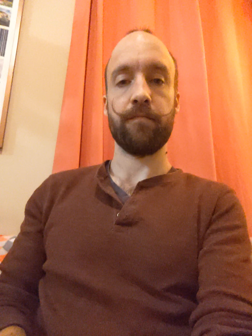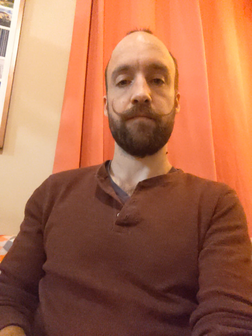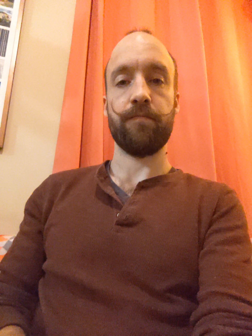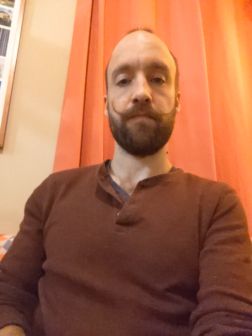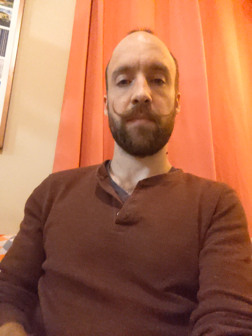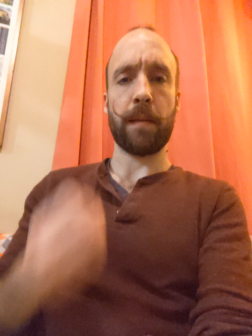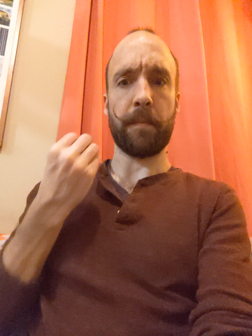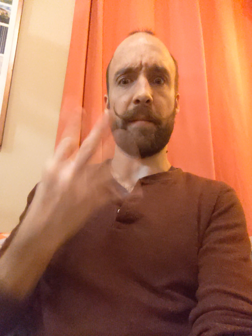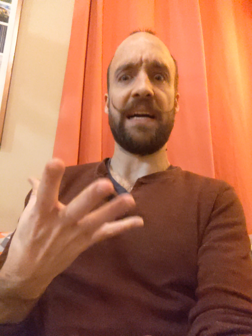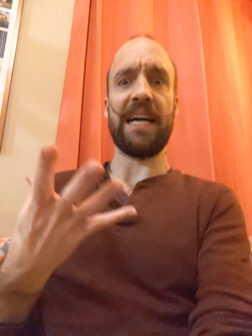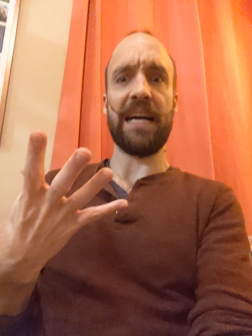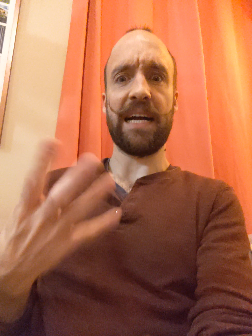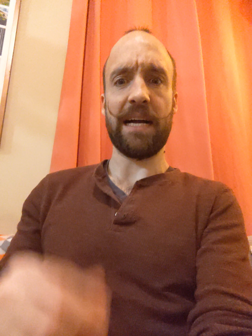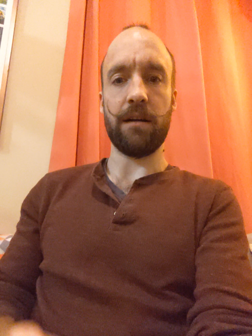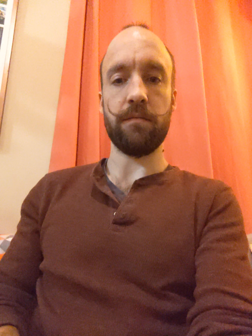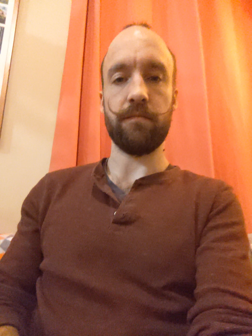many